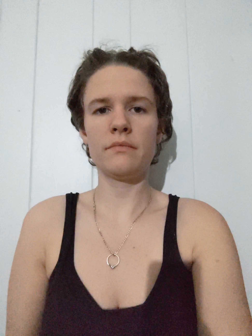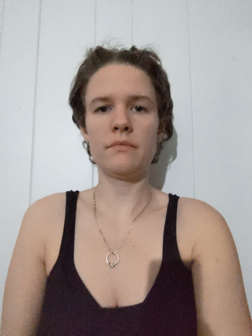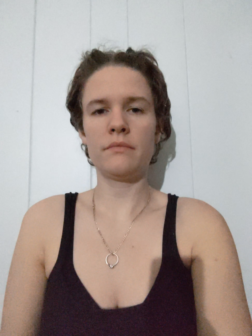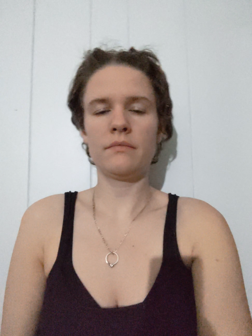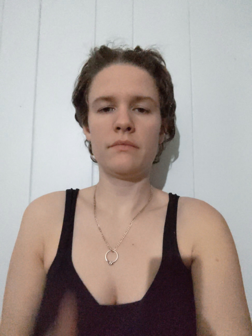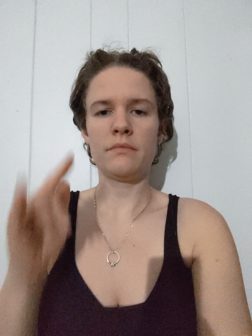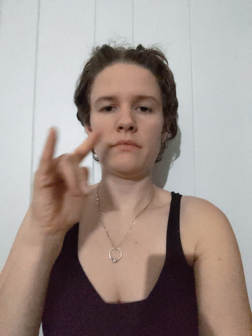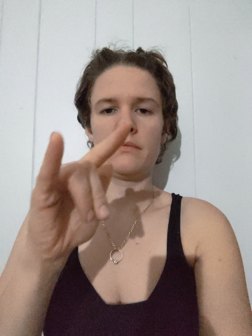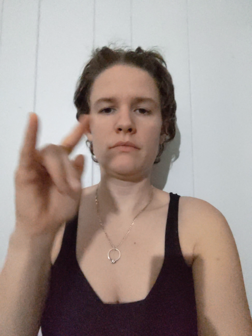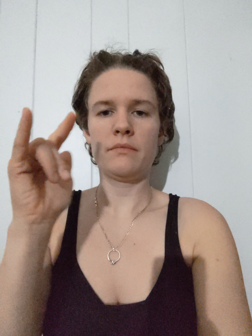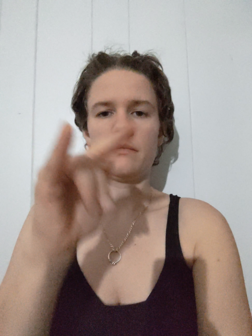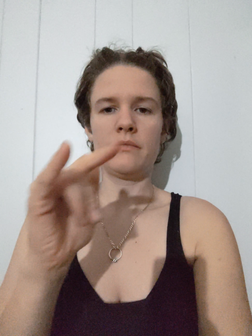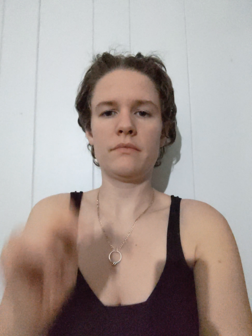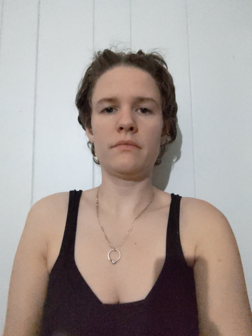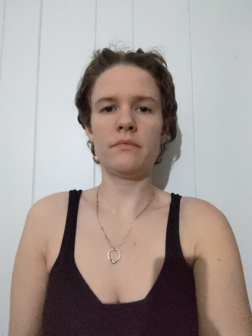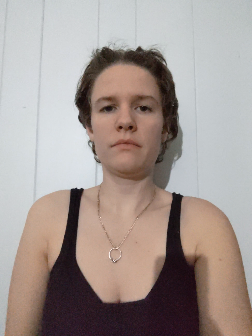airplane